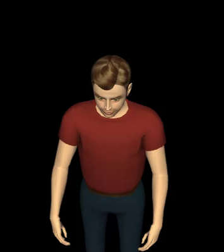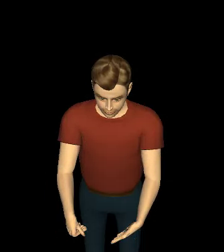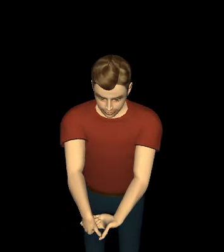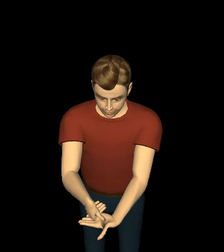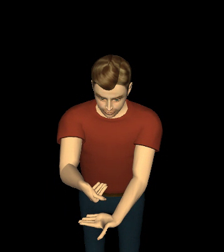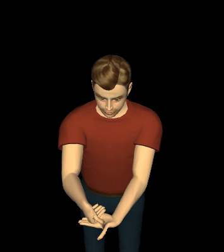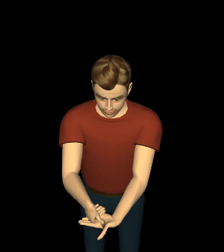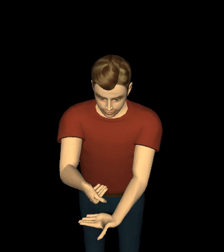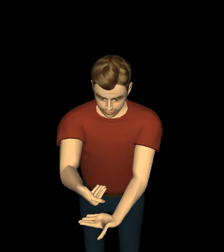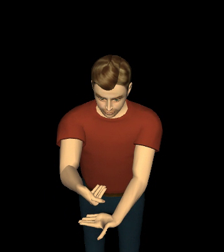حساء